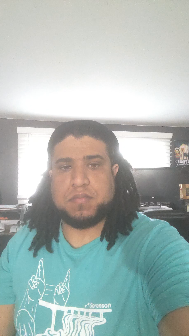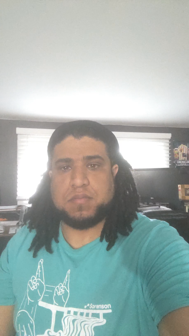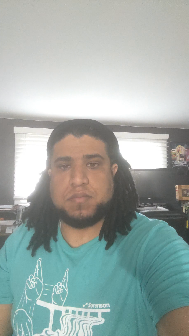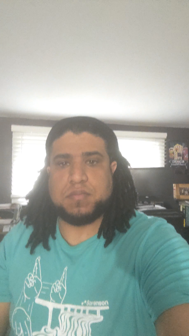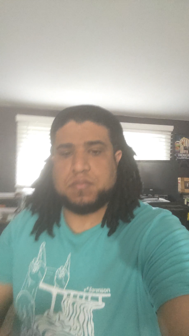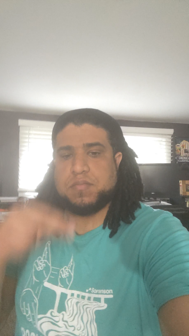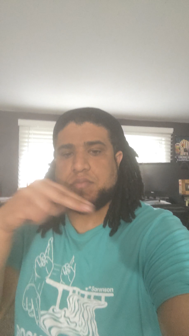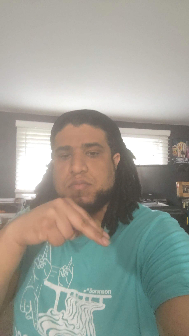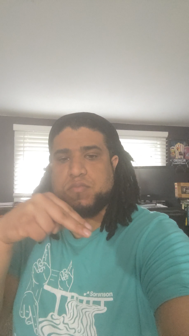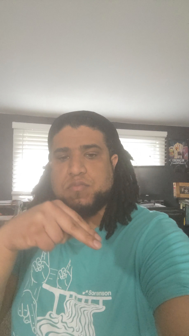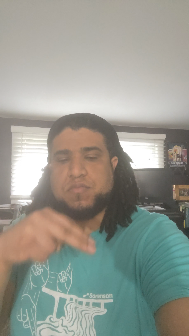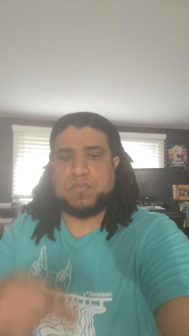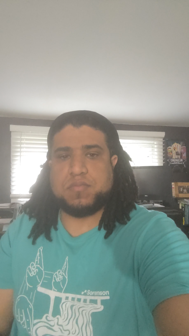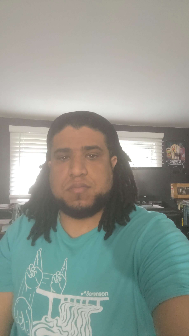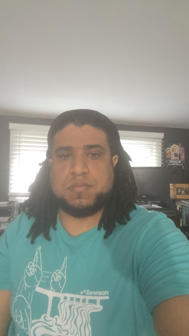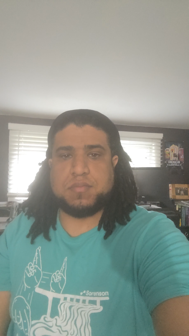nurse